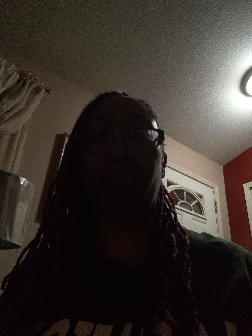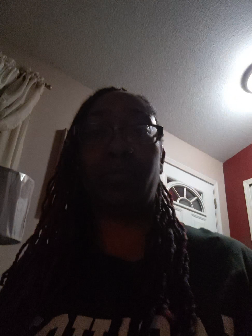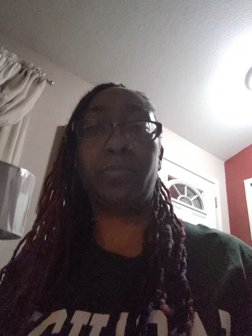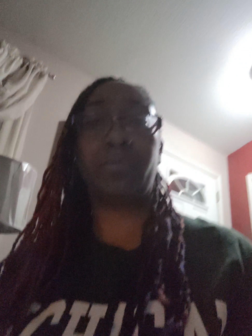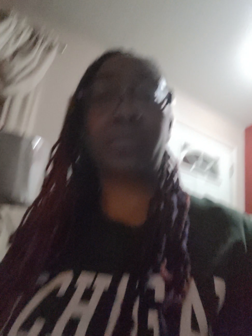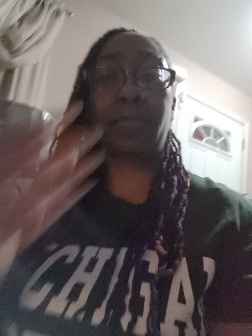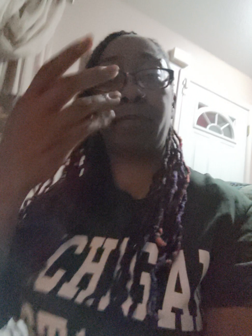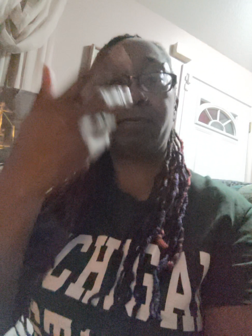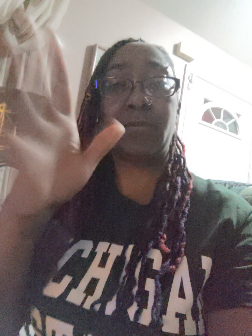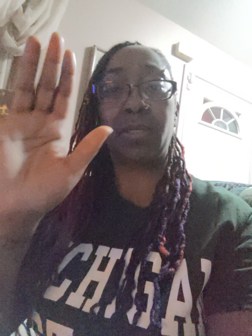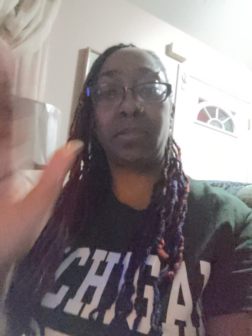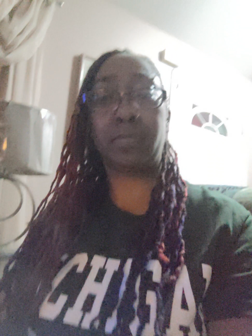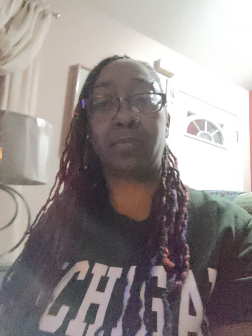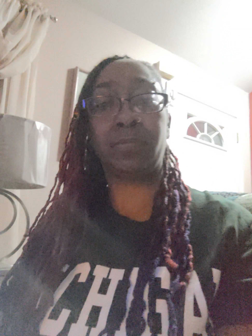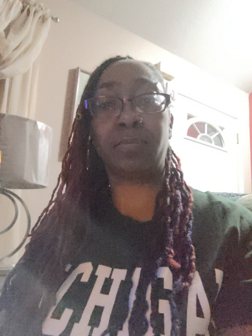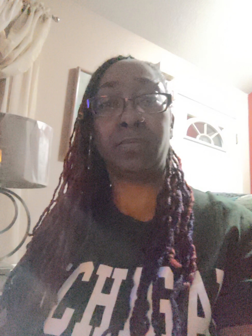finish